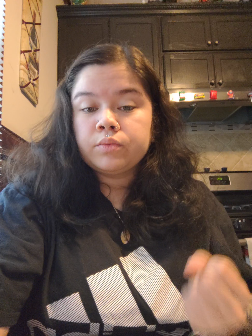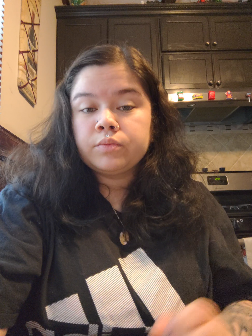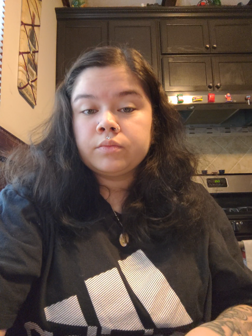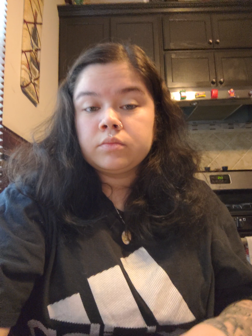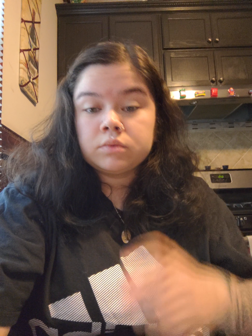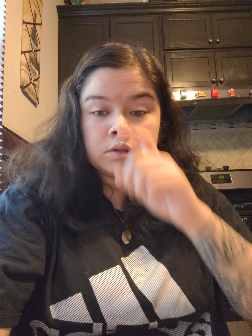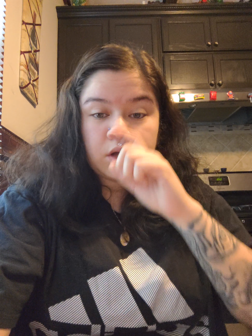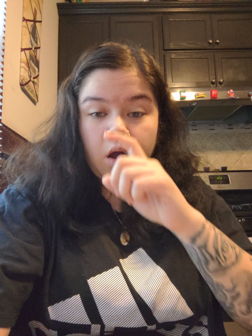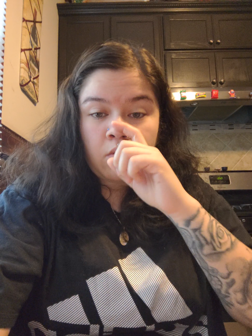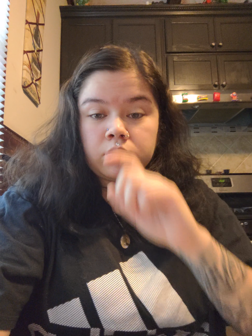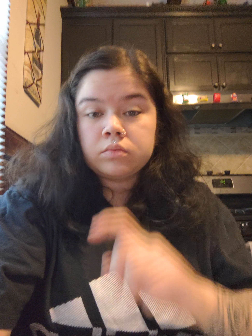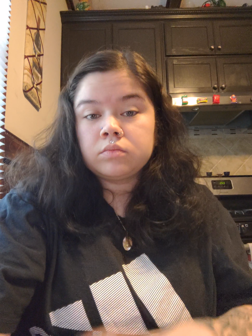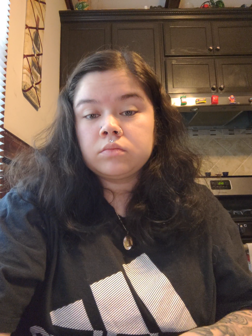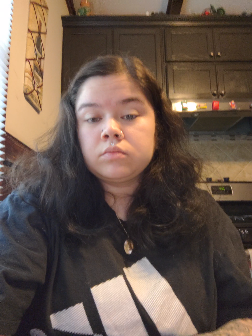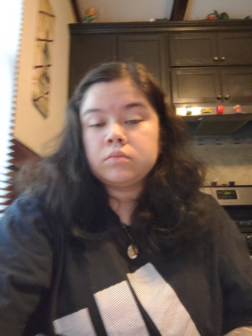doll